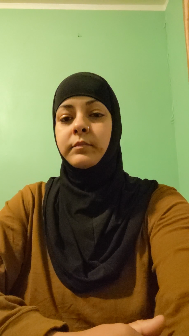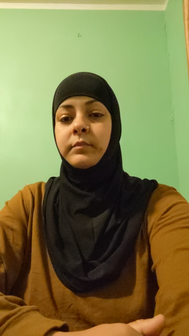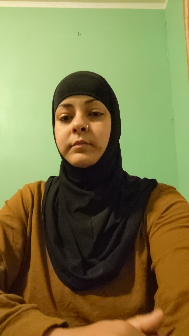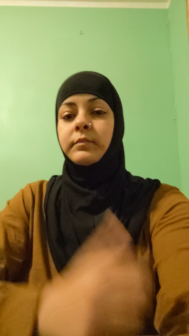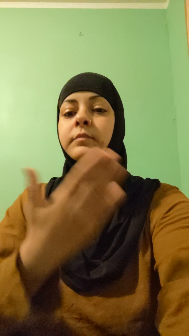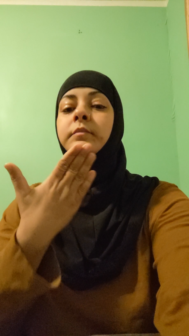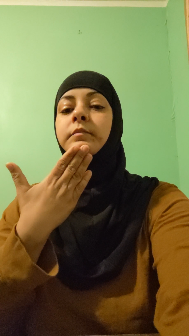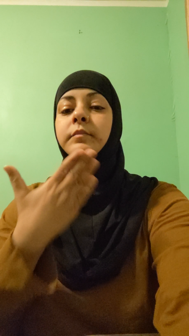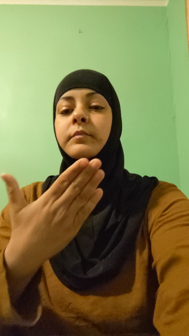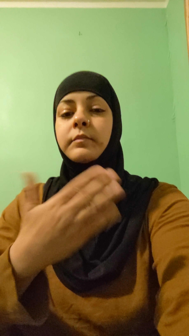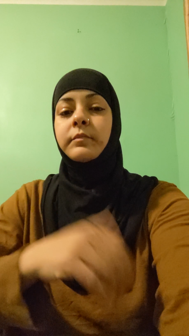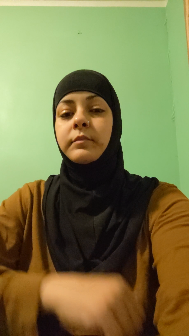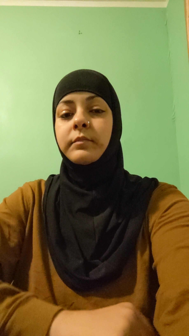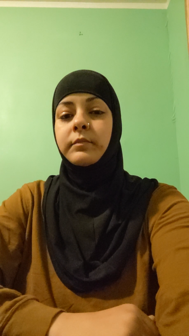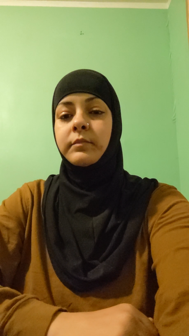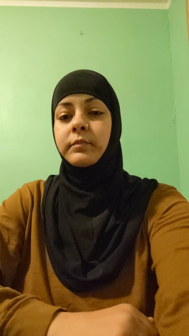good